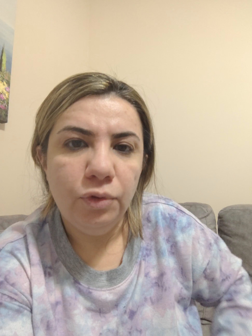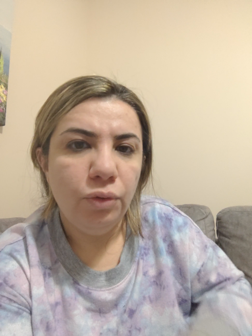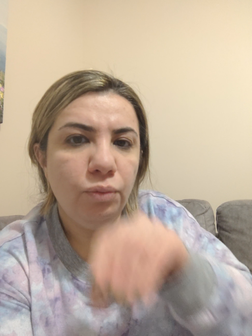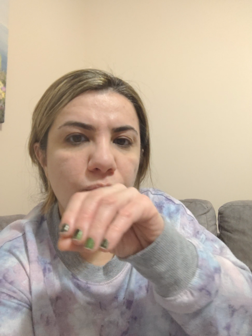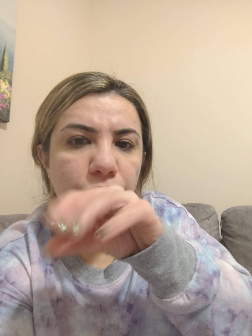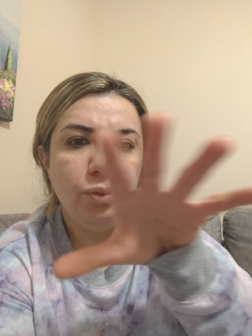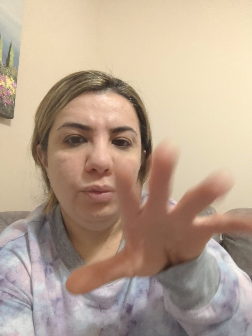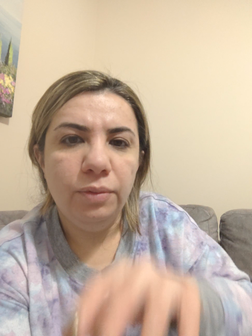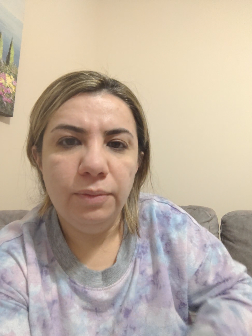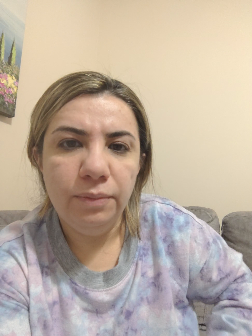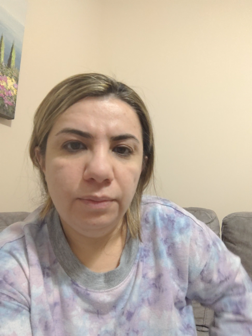blow